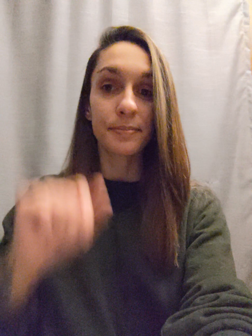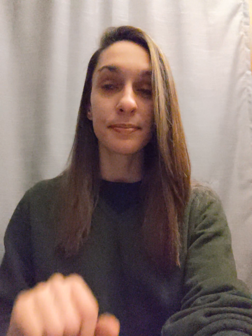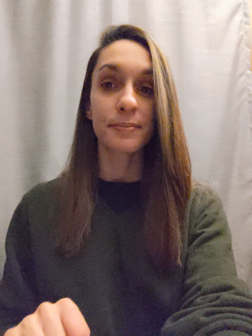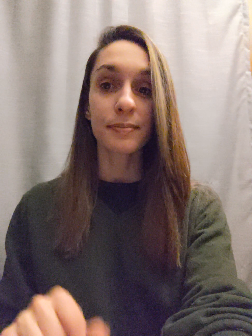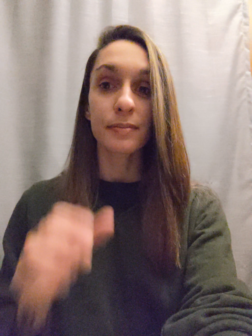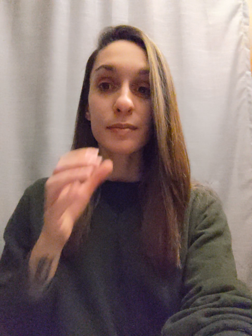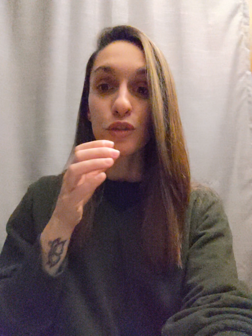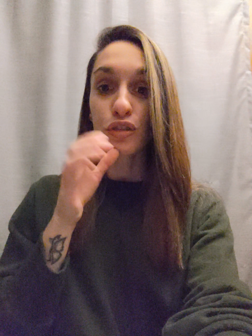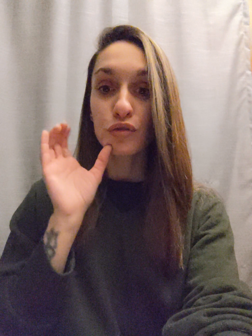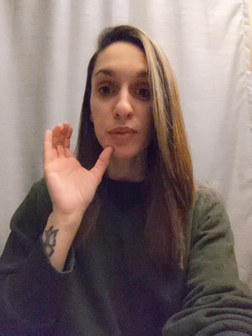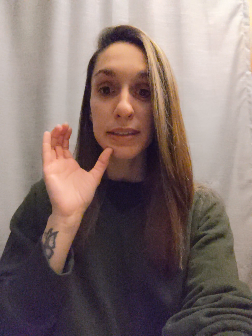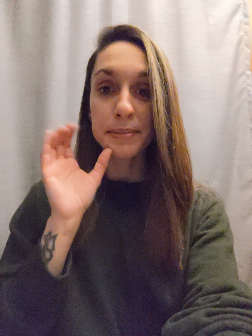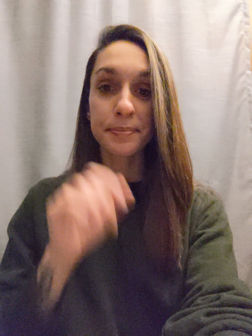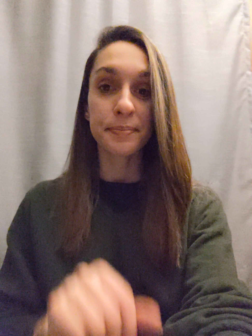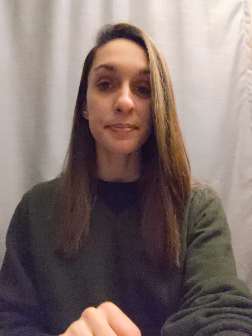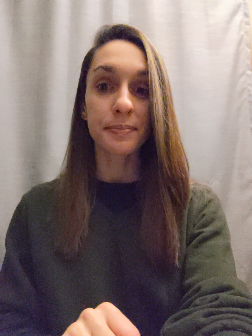drink